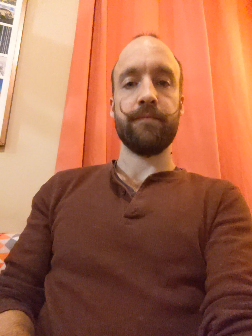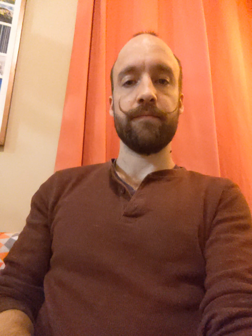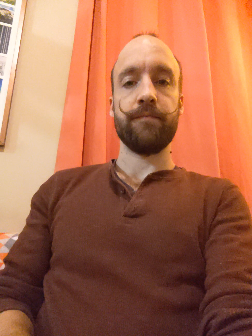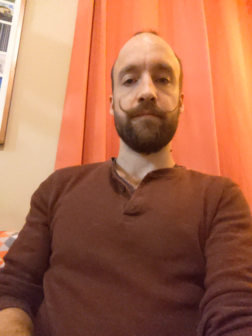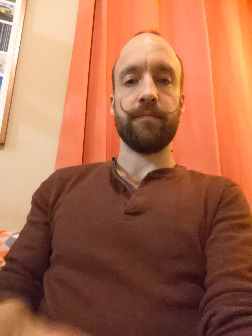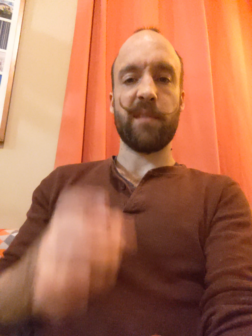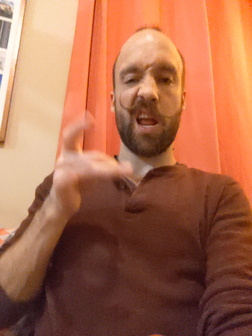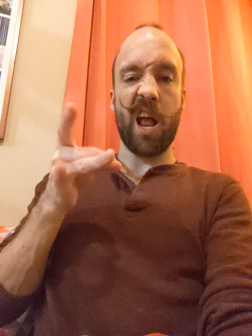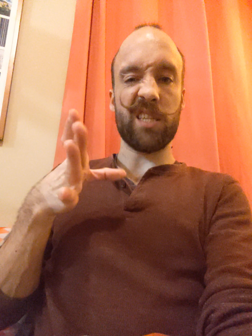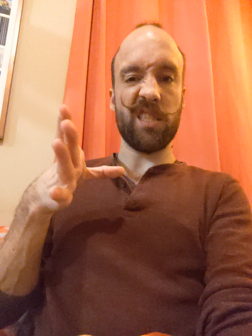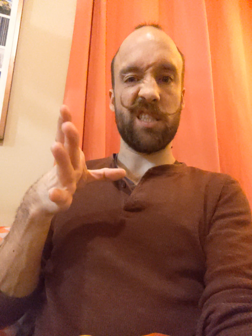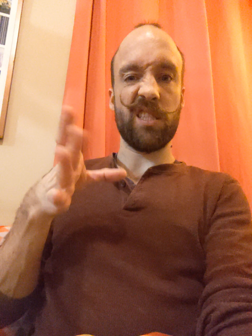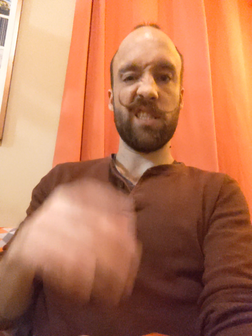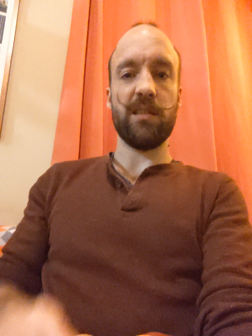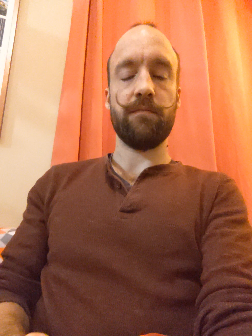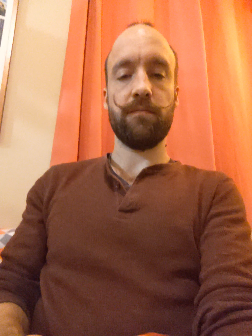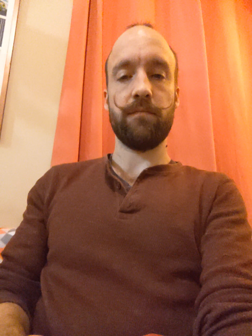hate